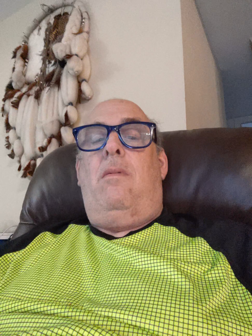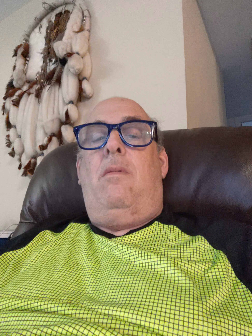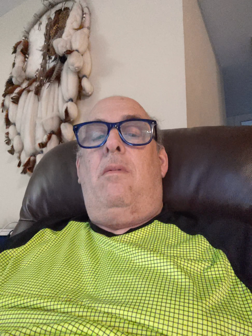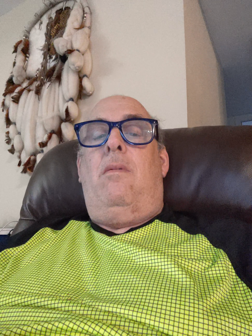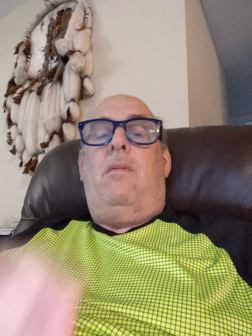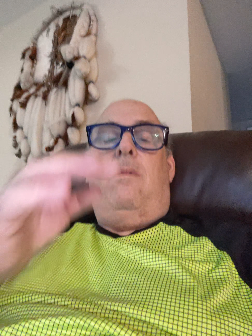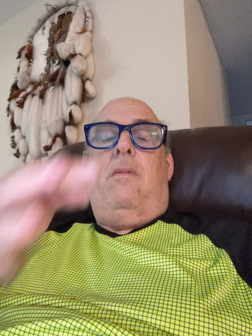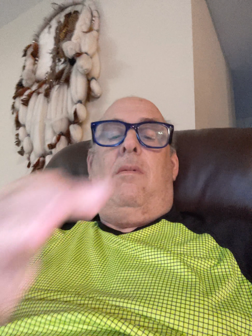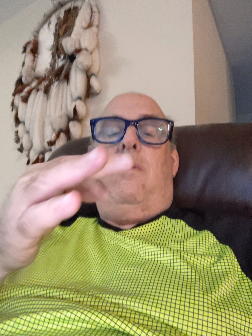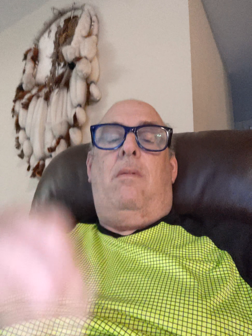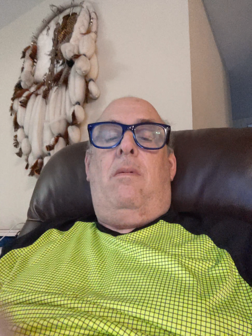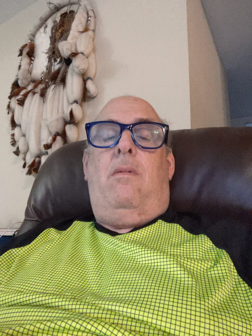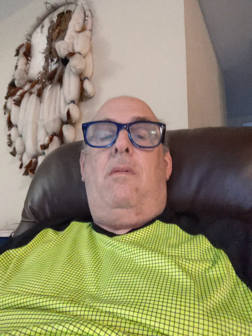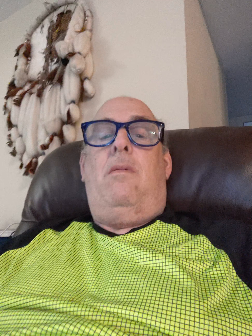if